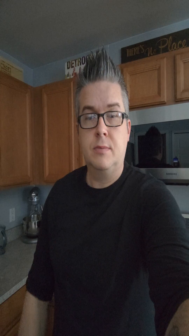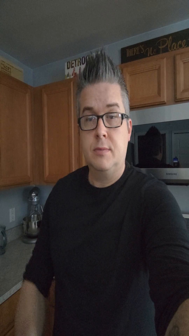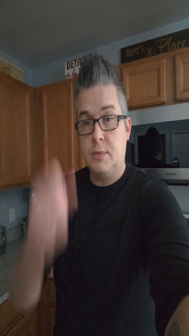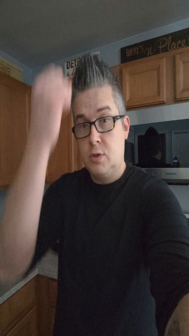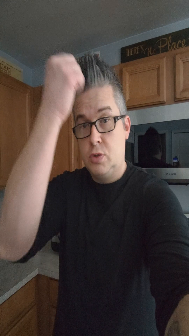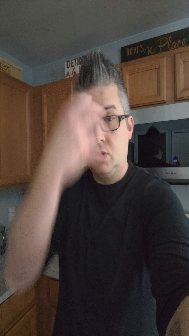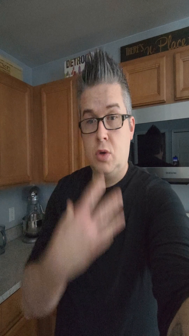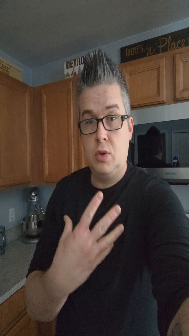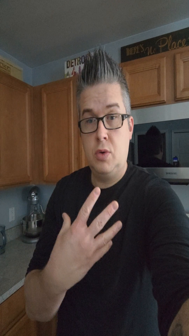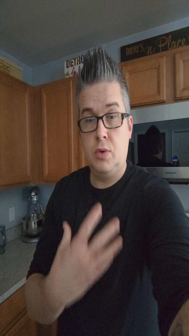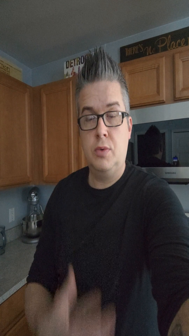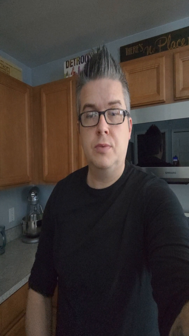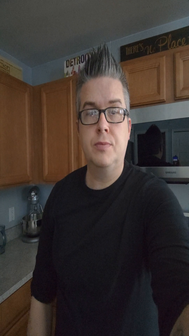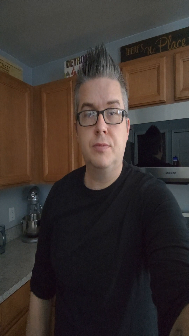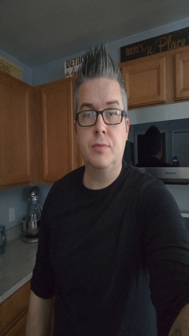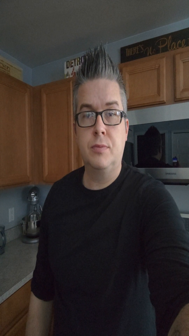shower